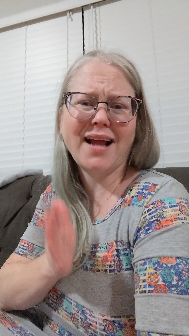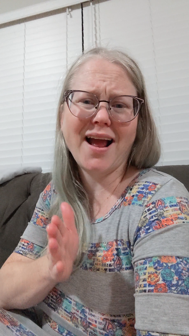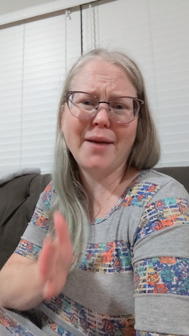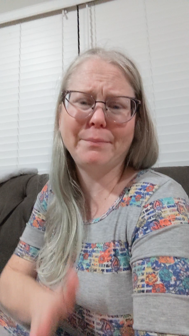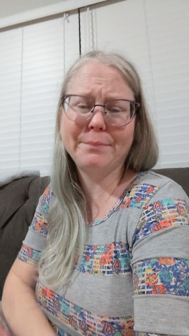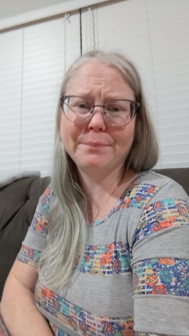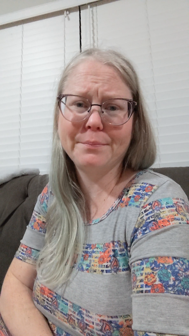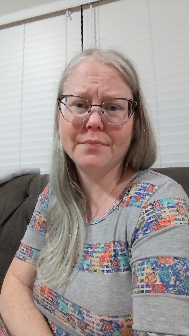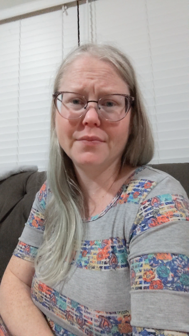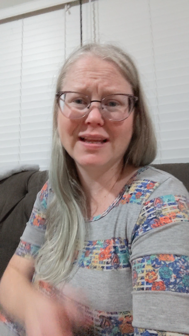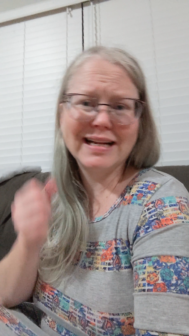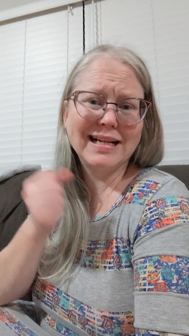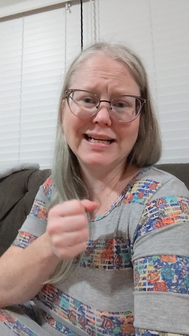hit